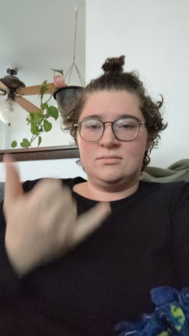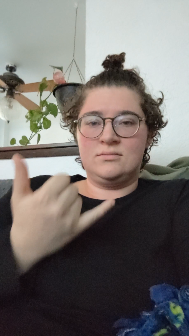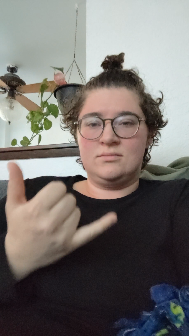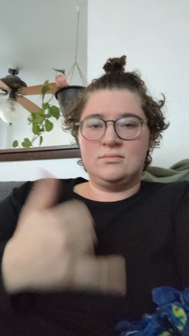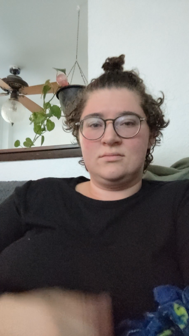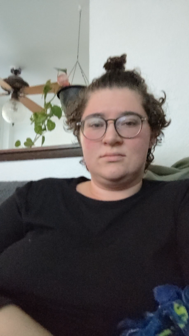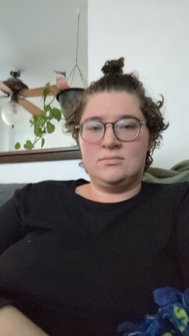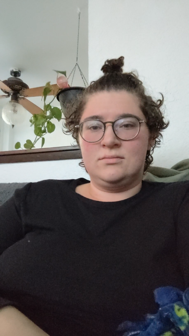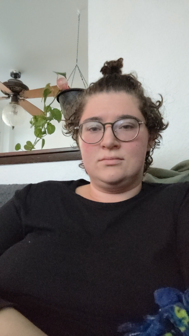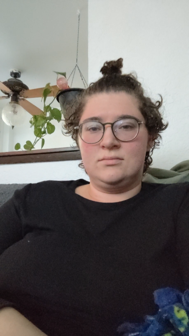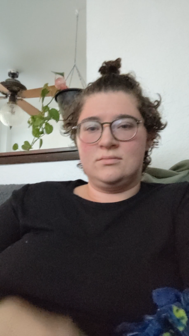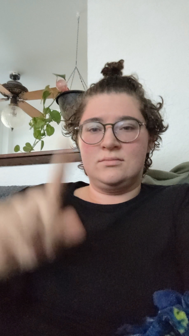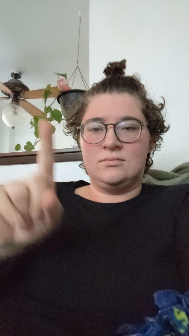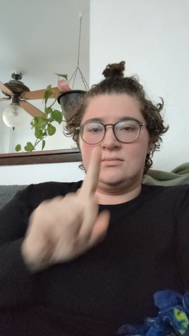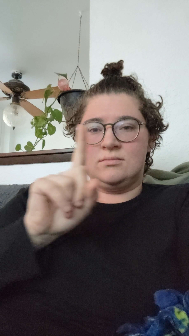bump